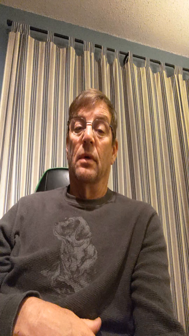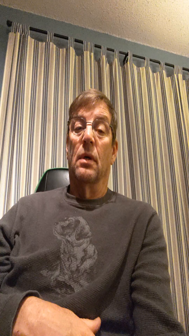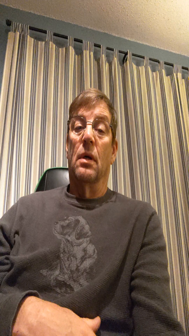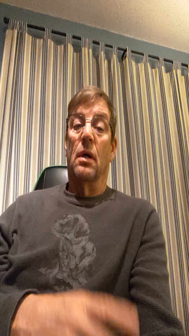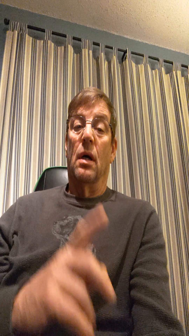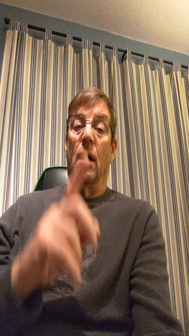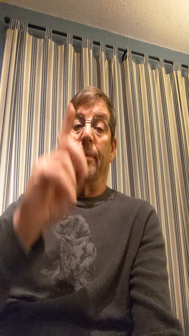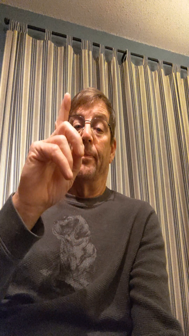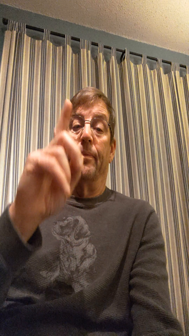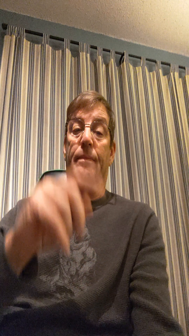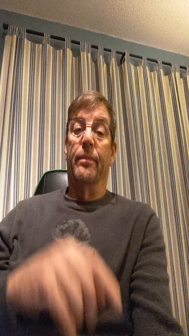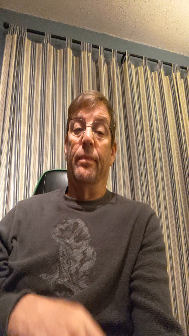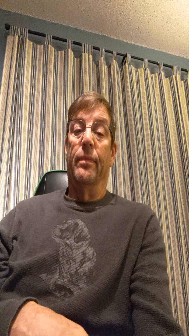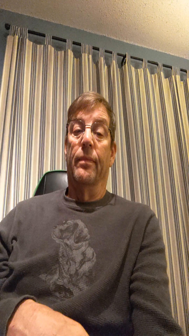up